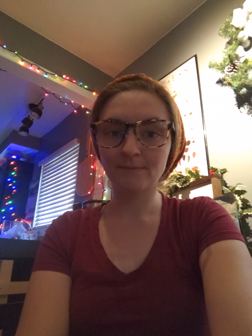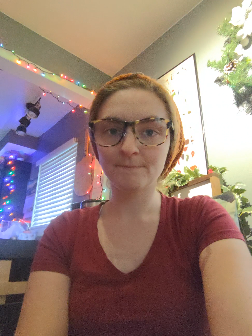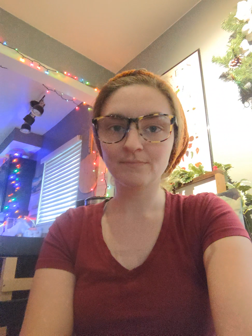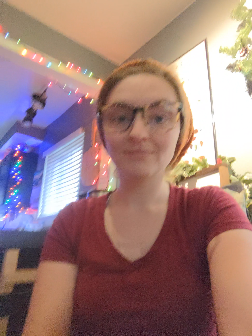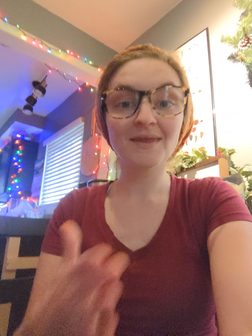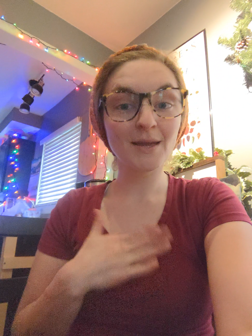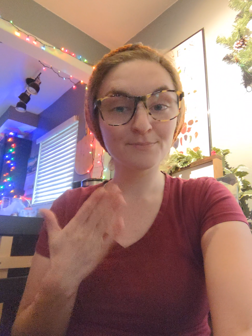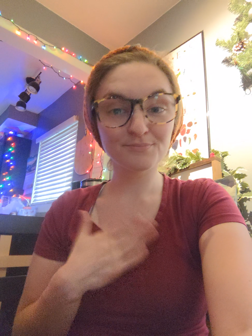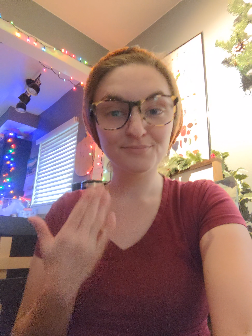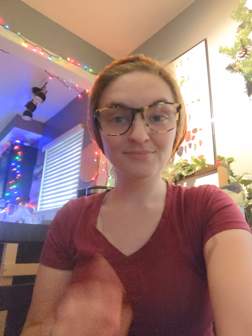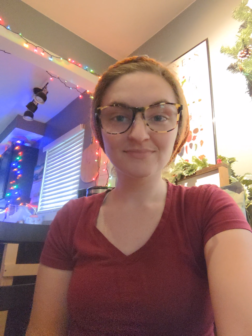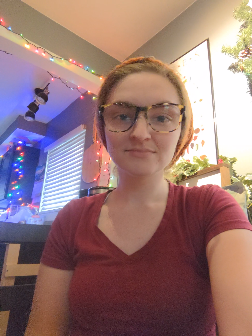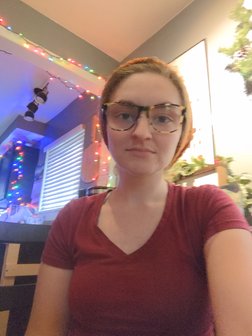happy